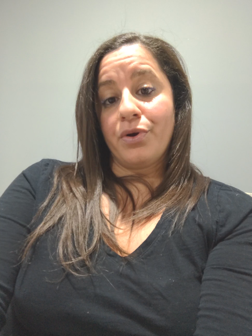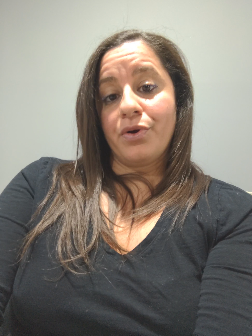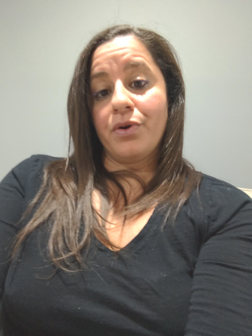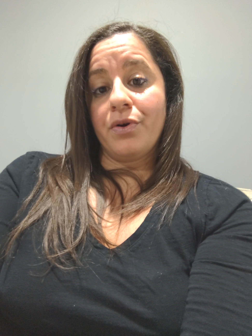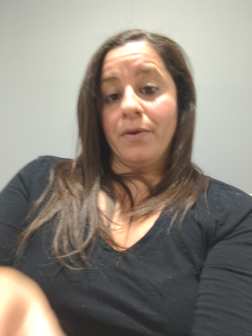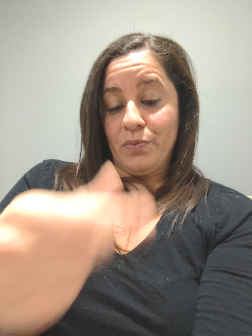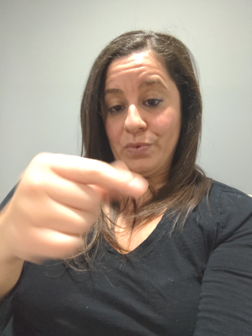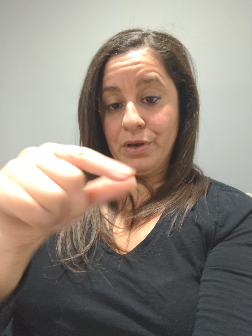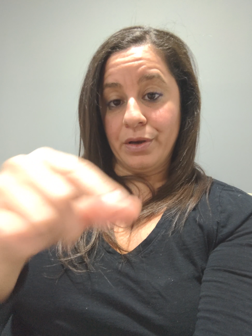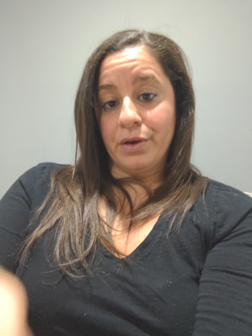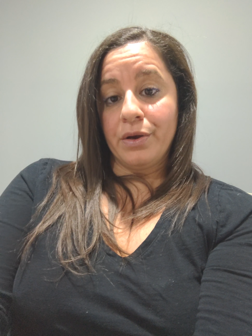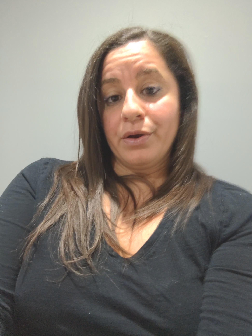green